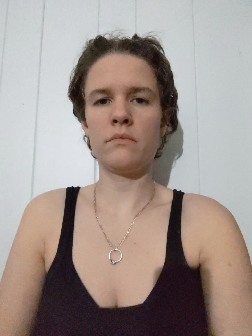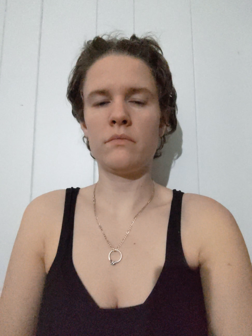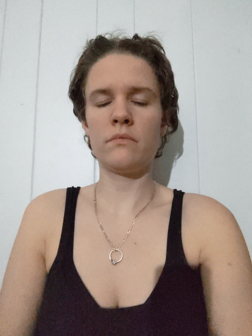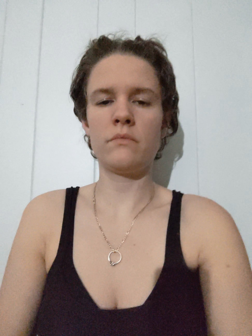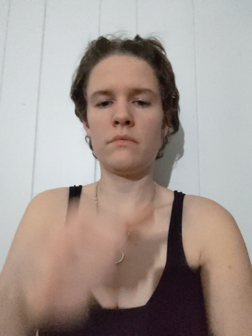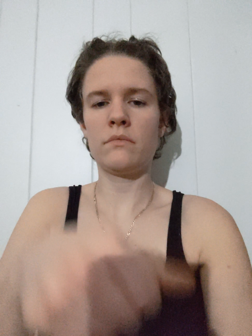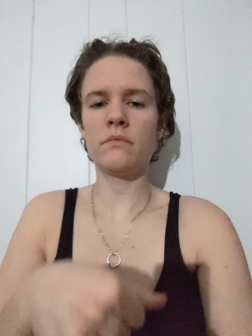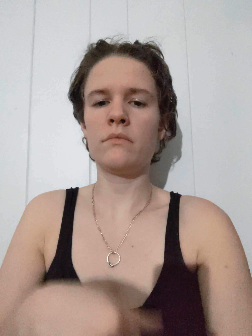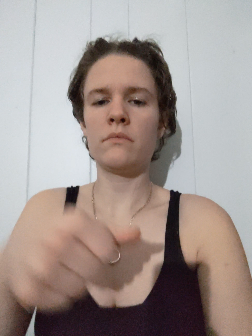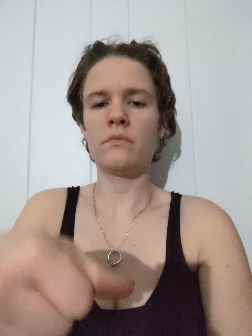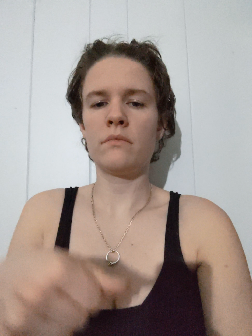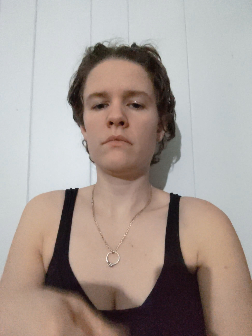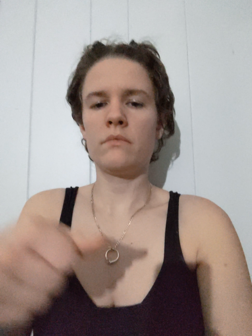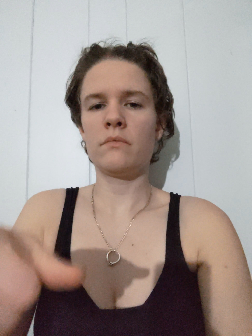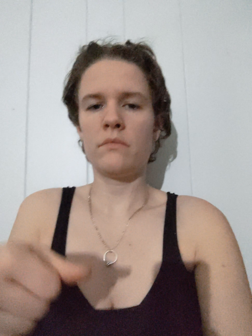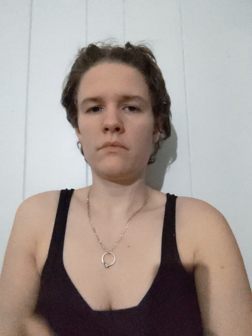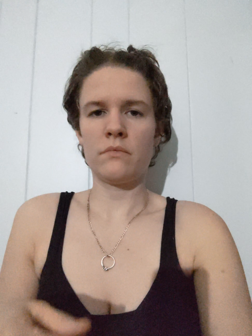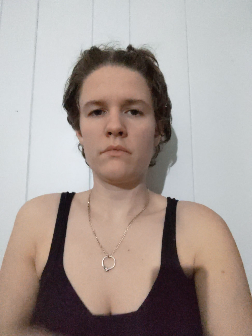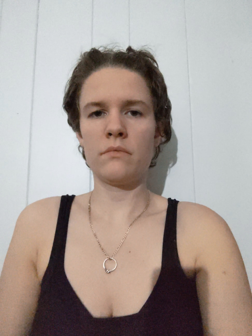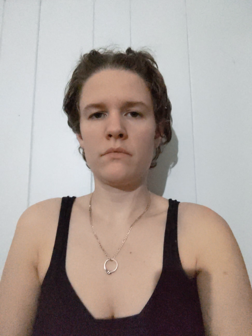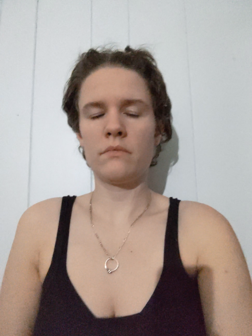puzzle